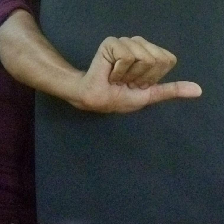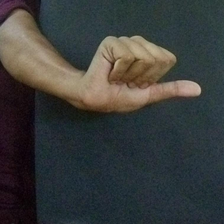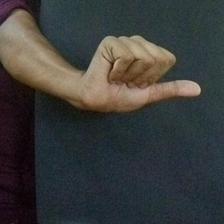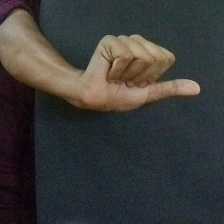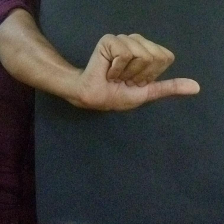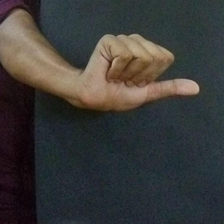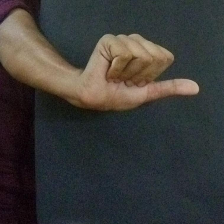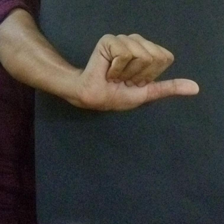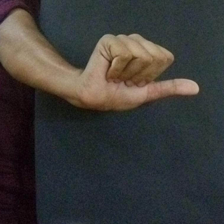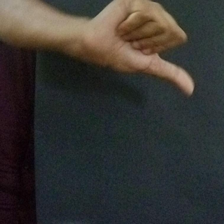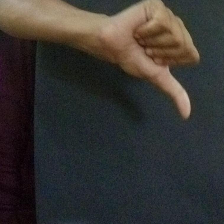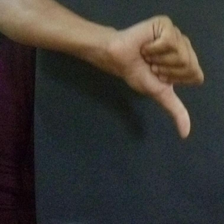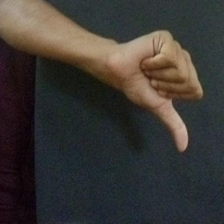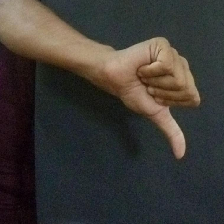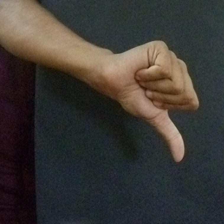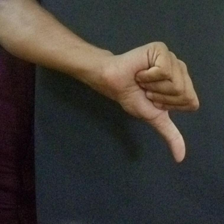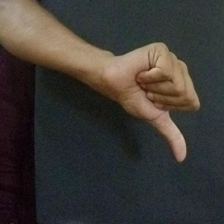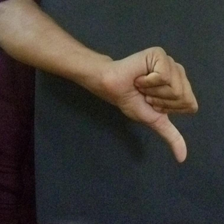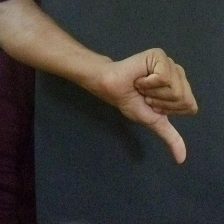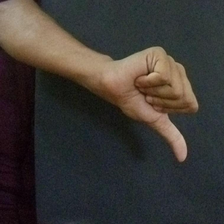lose